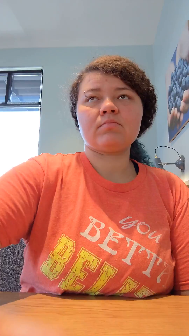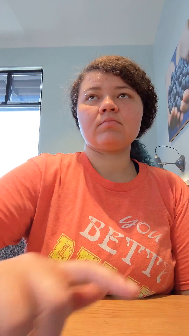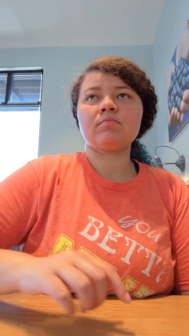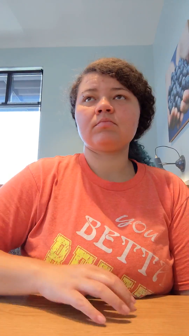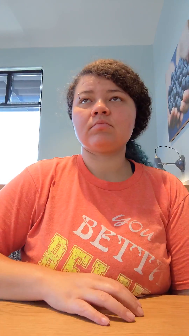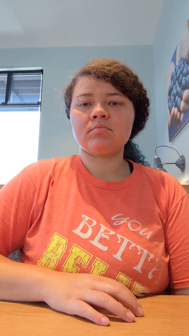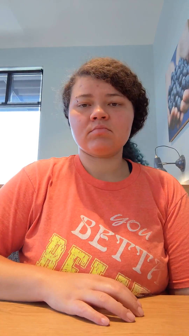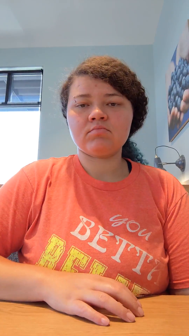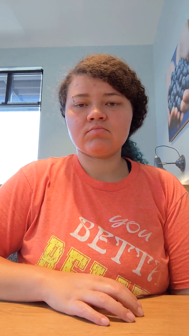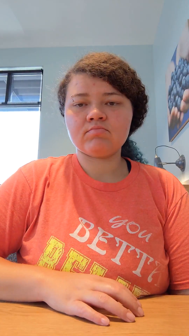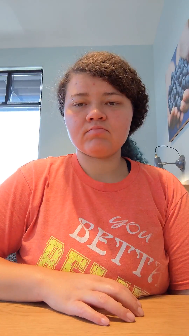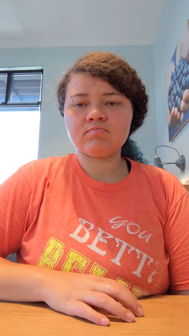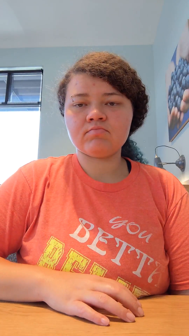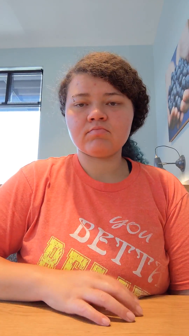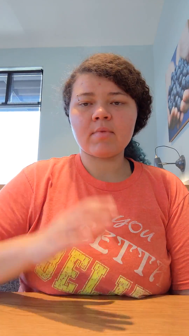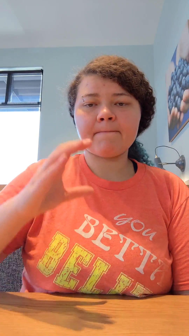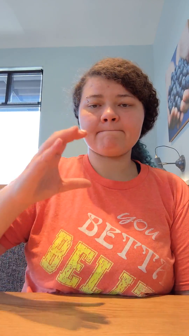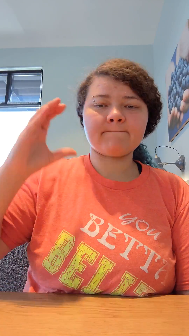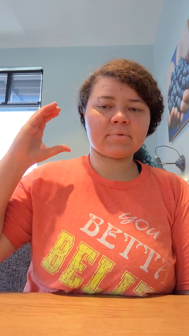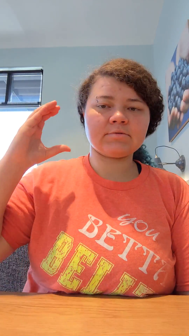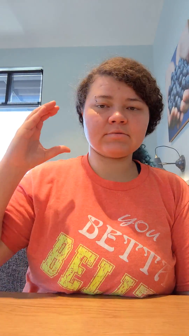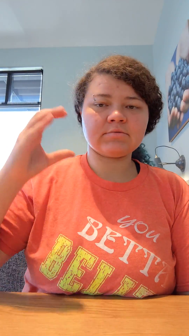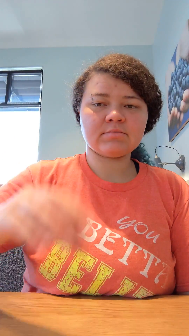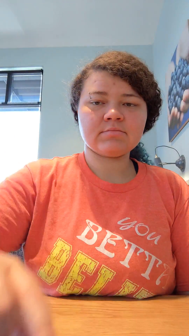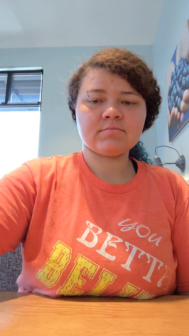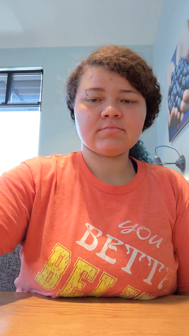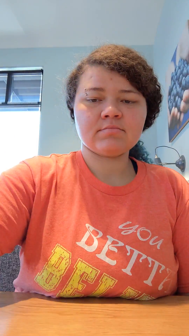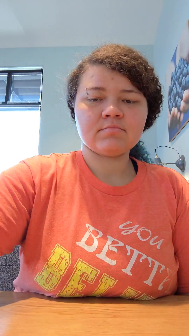bus